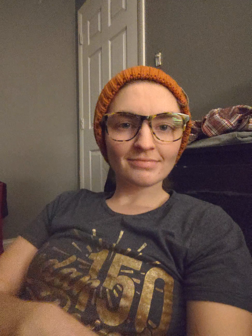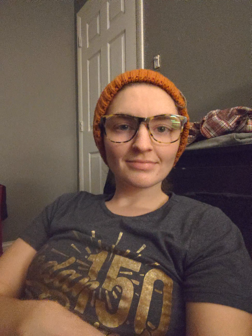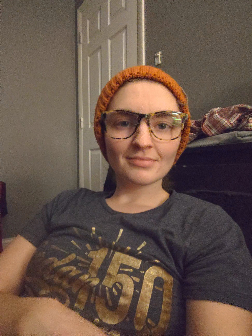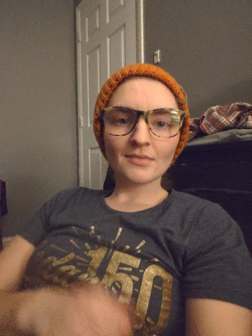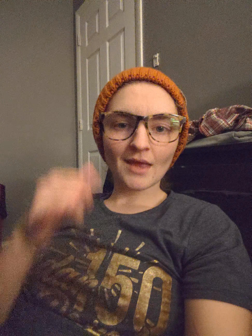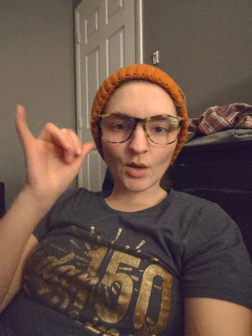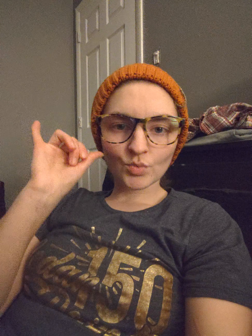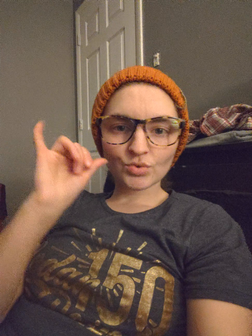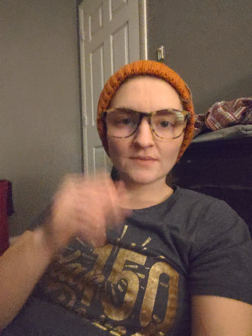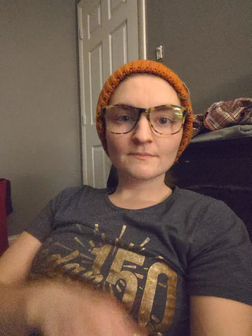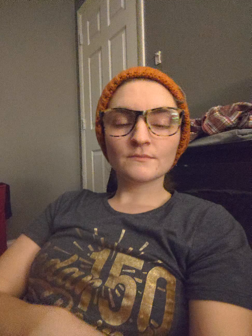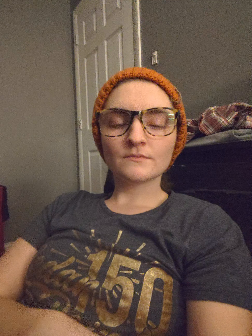cow